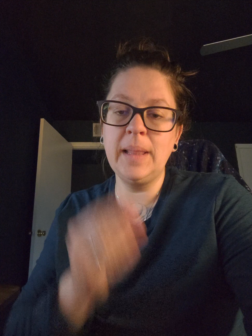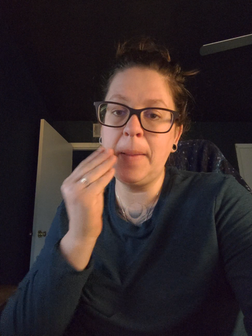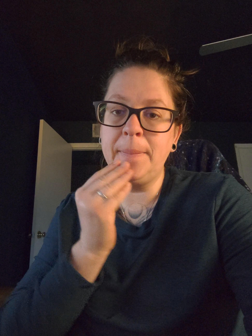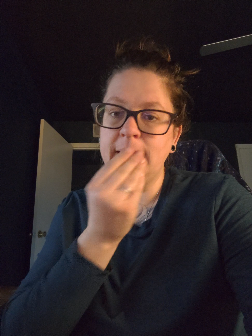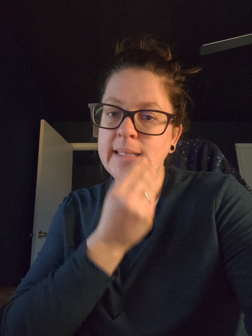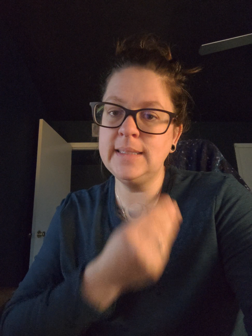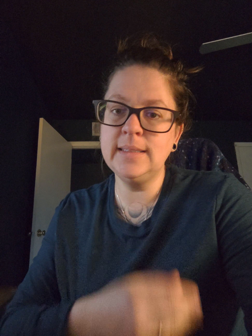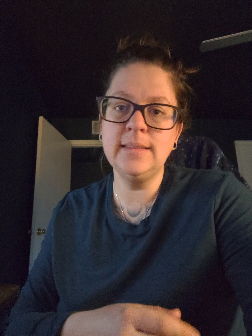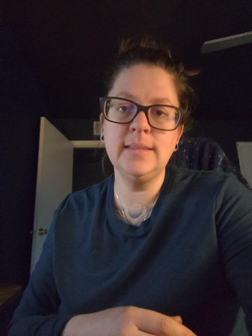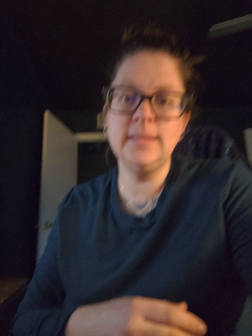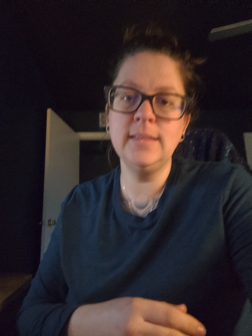napkin